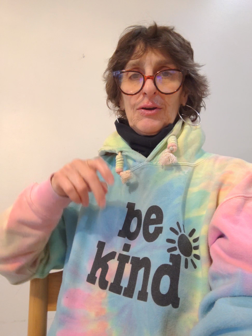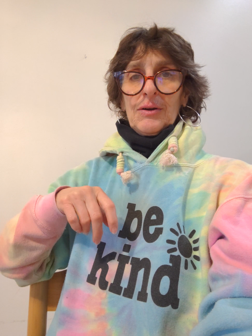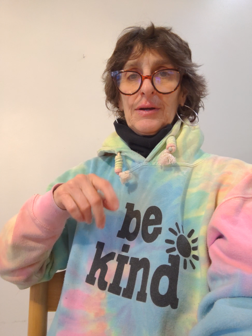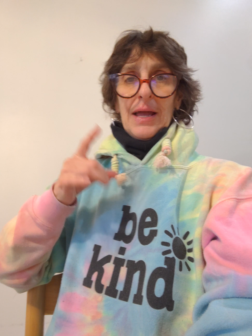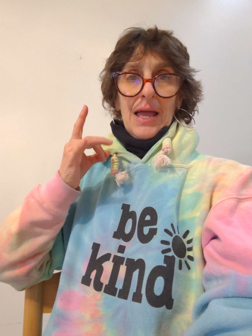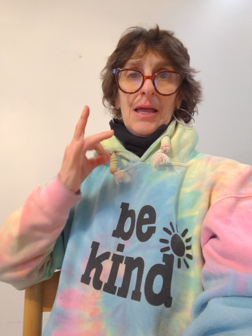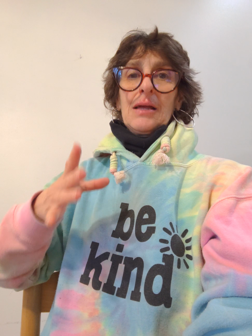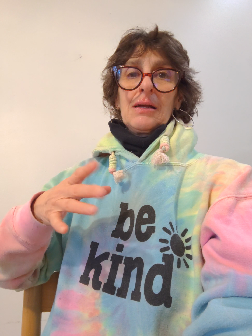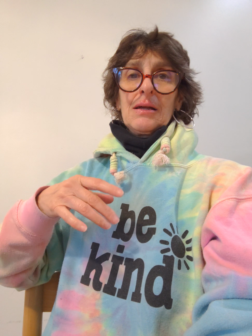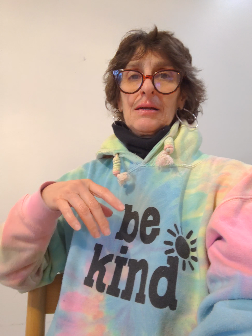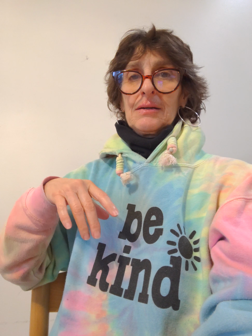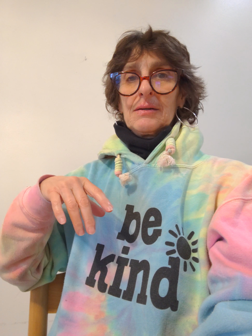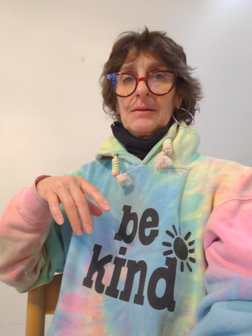hate